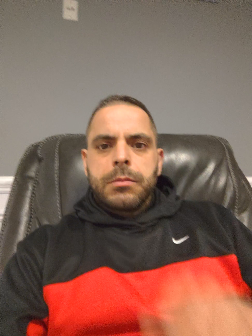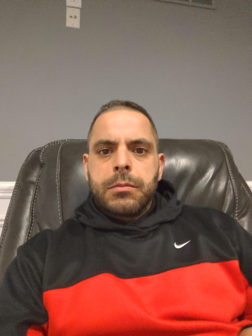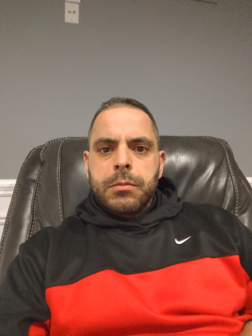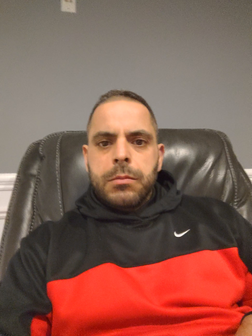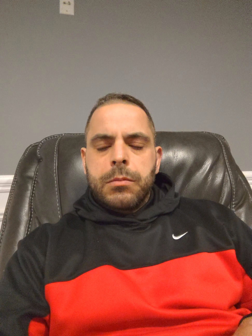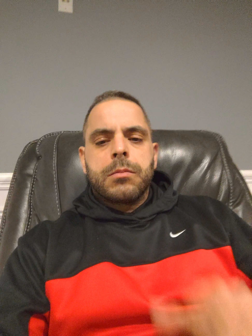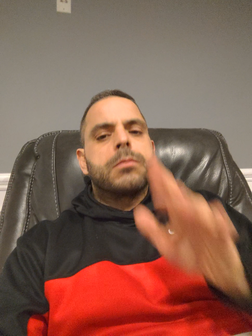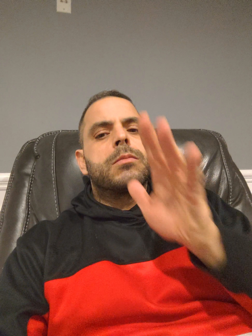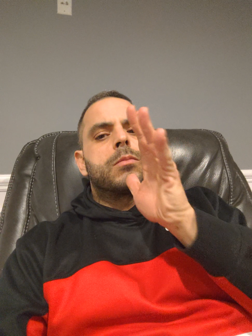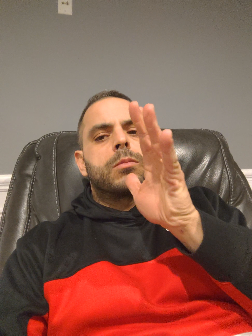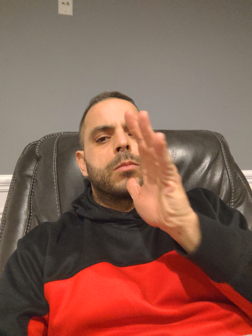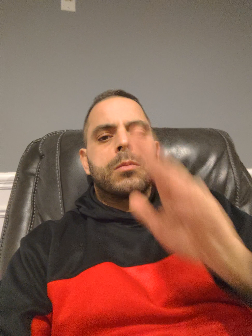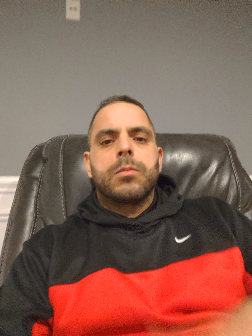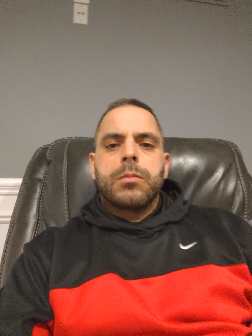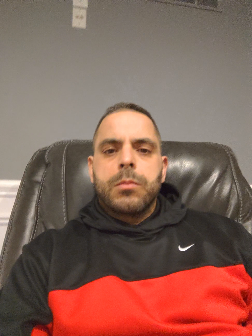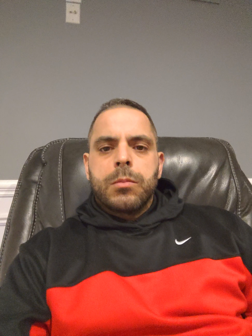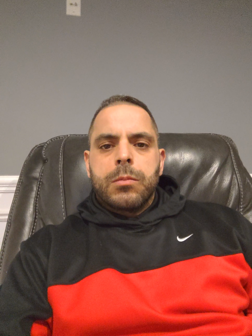mom